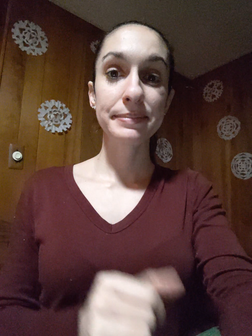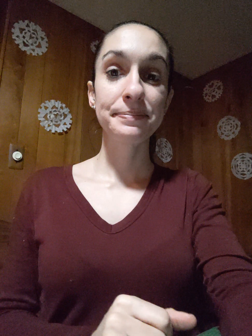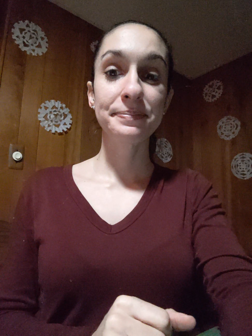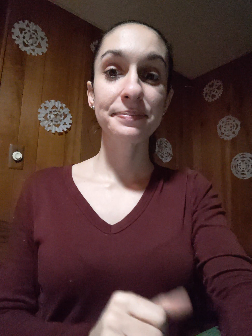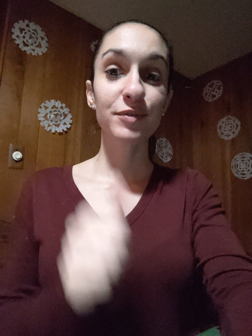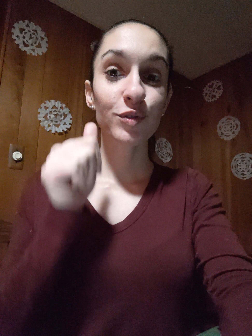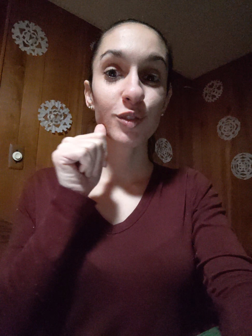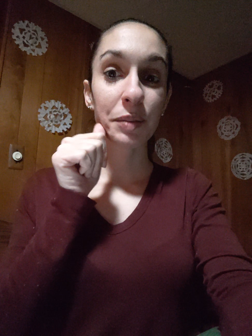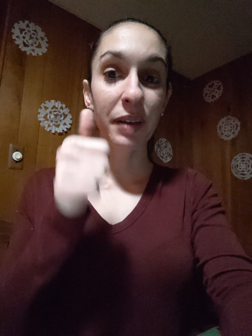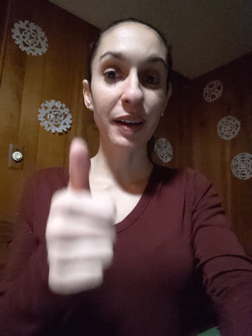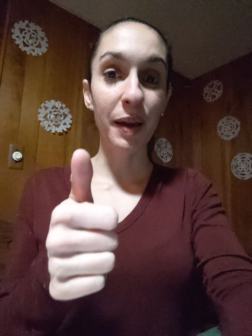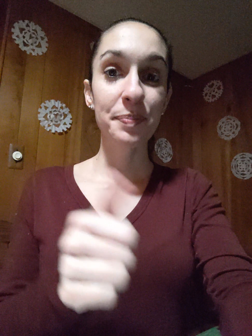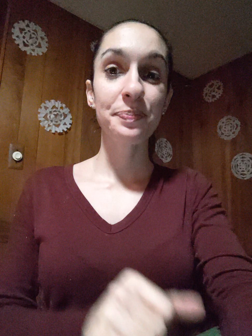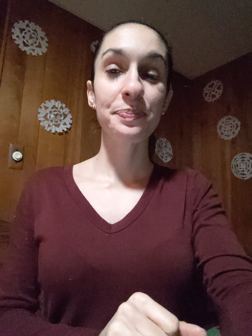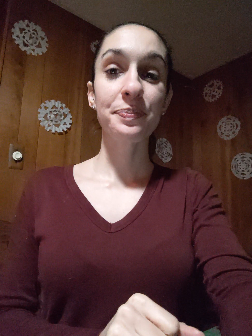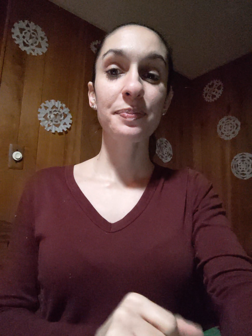tomorrow